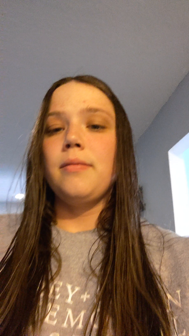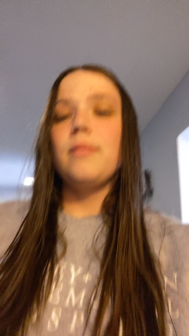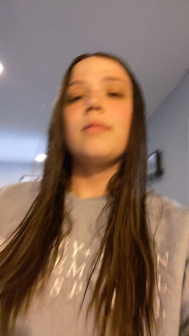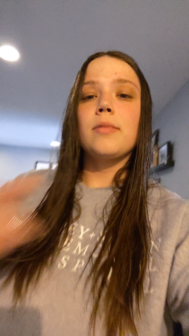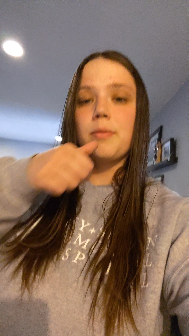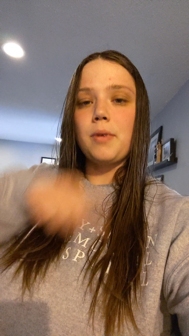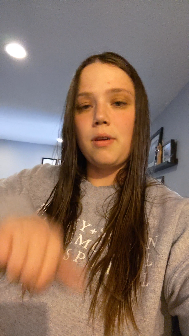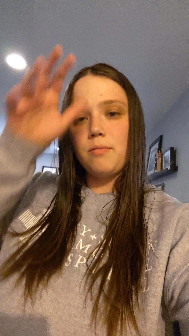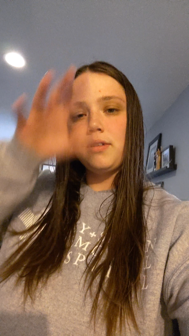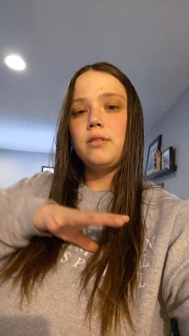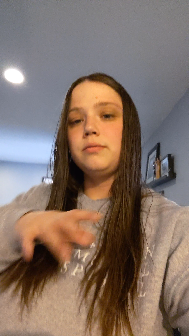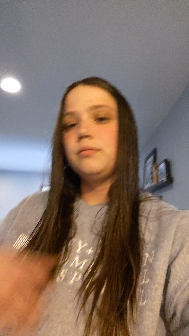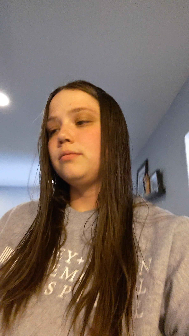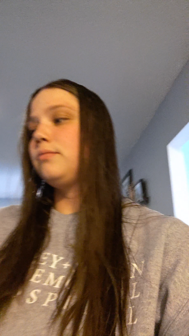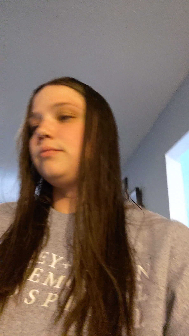mailman